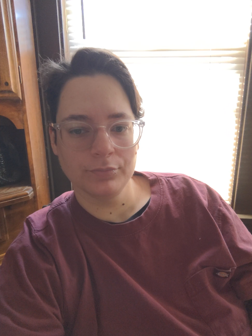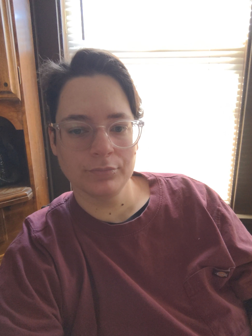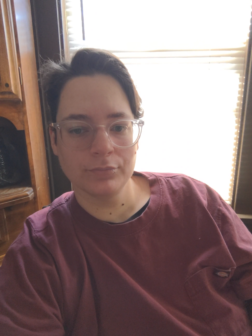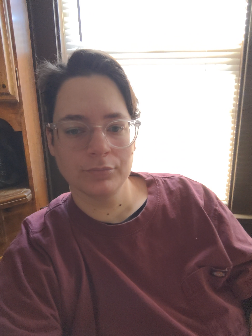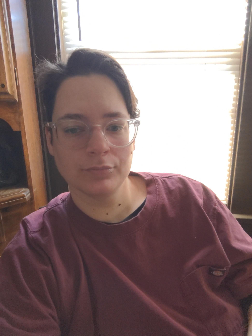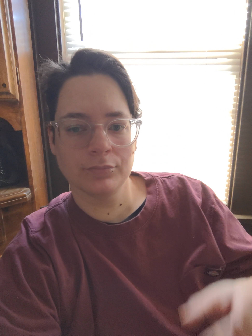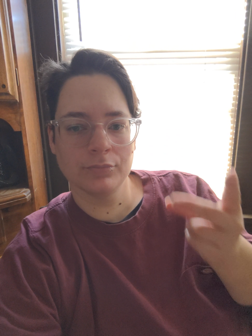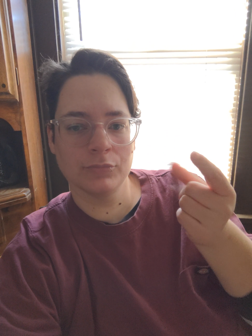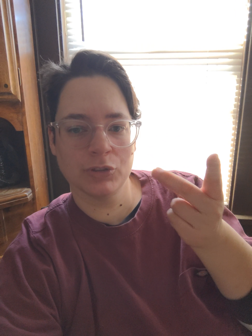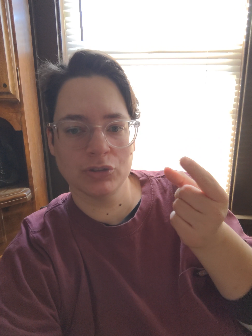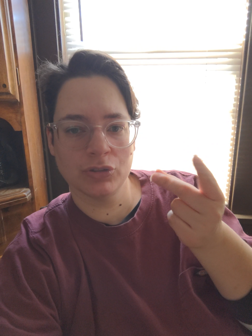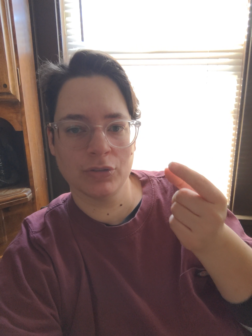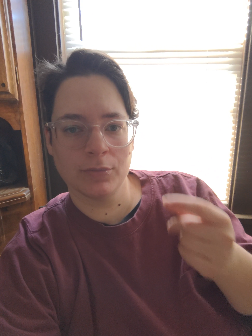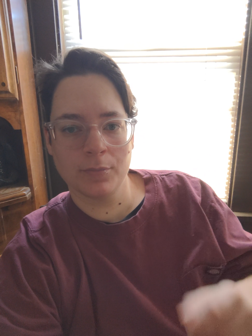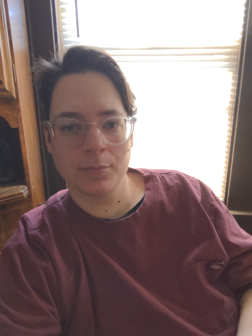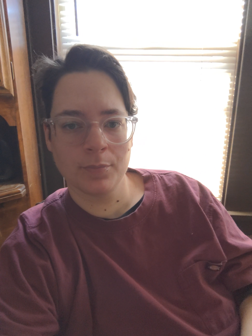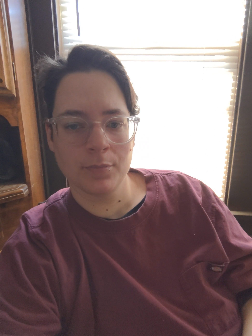dog